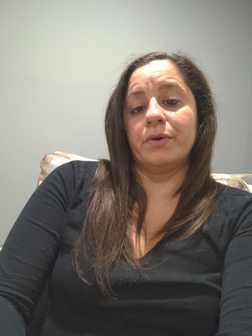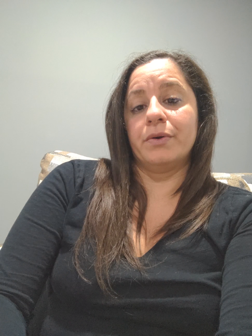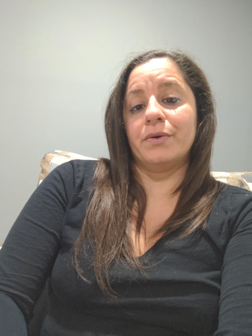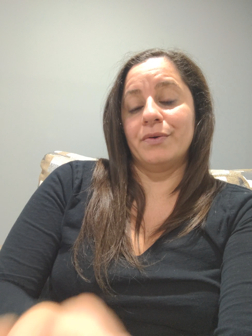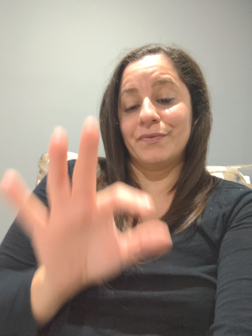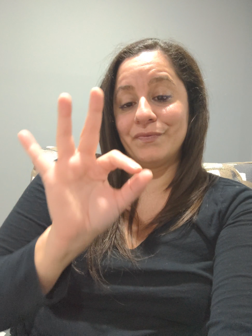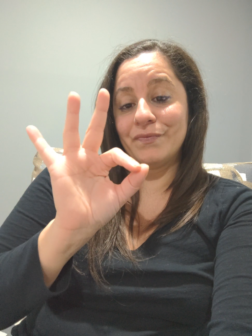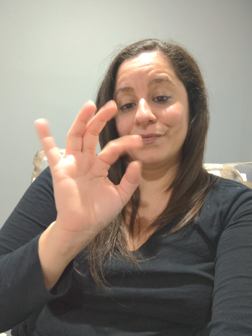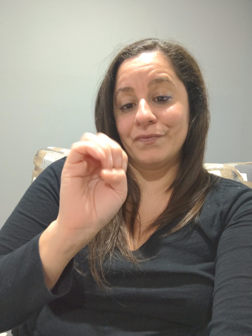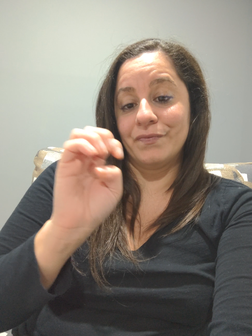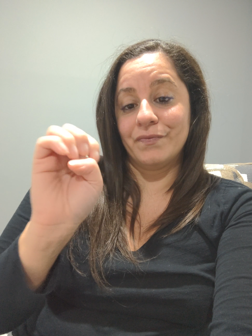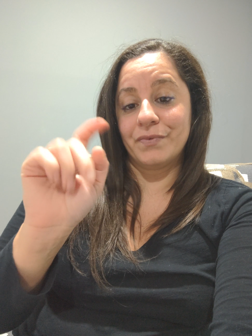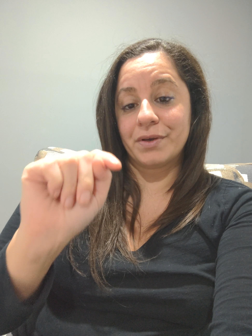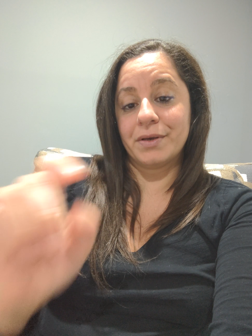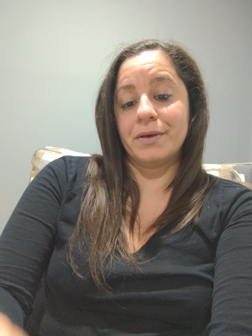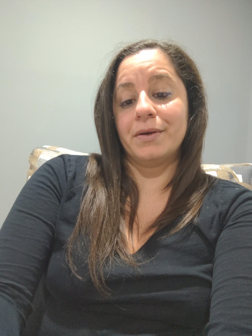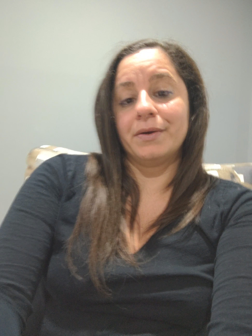feet